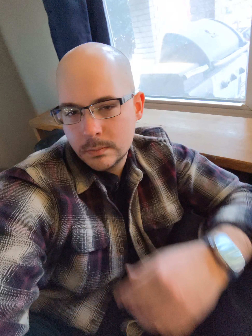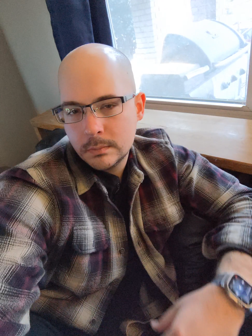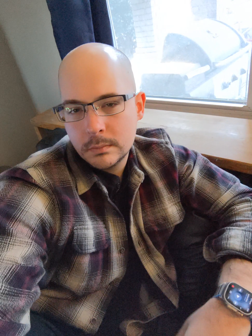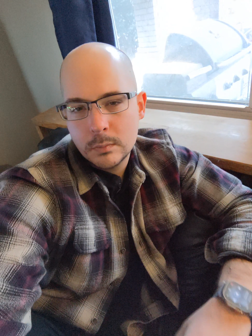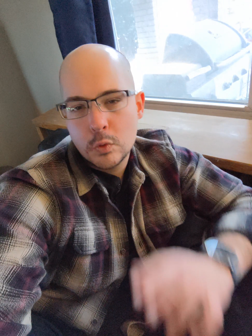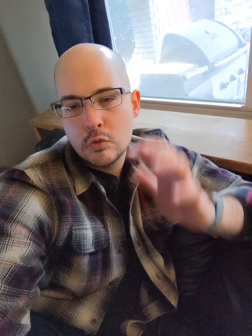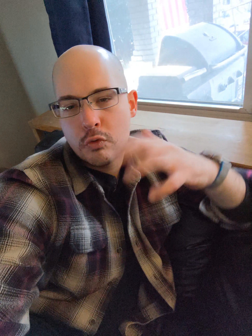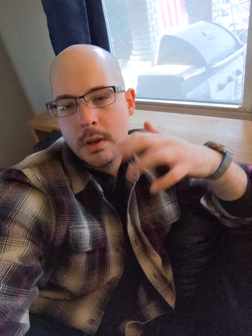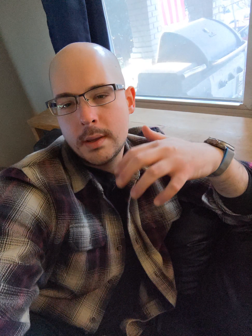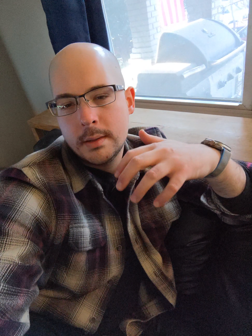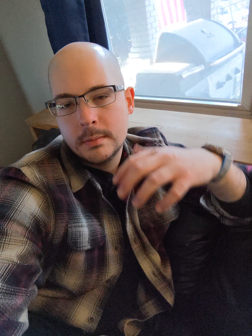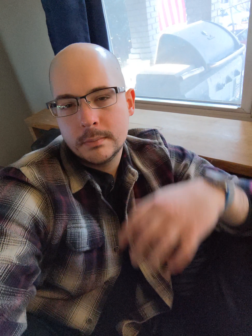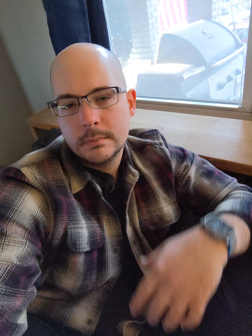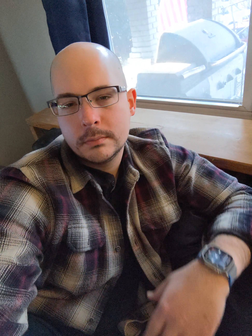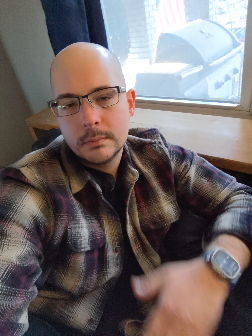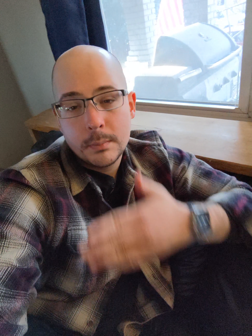rain